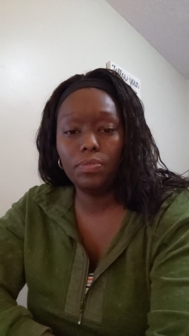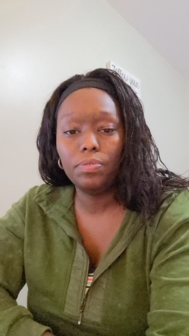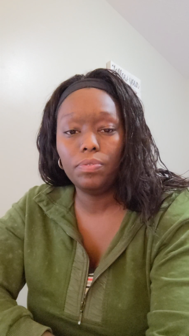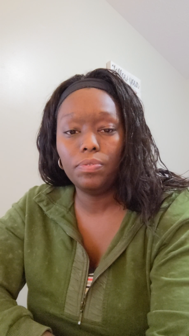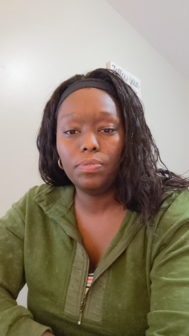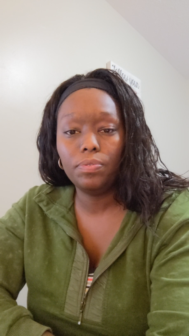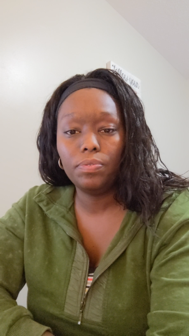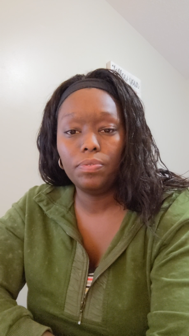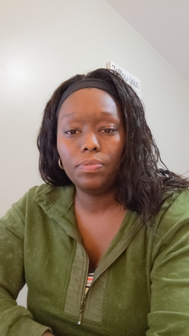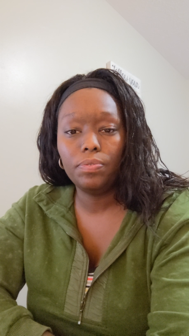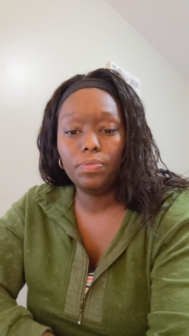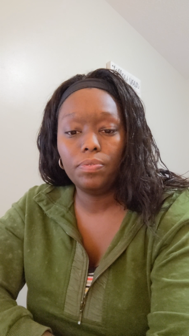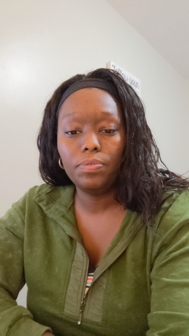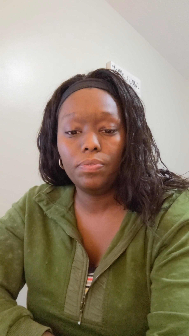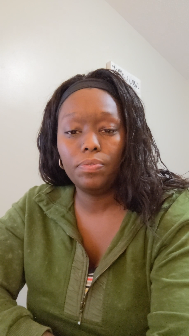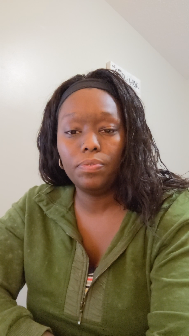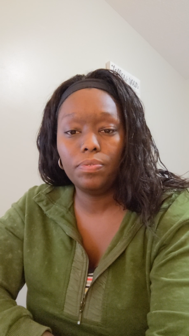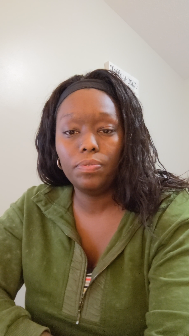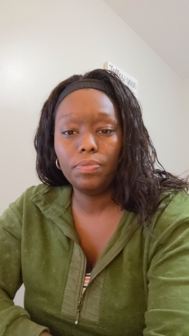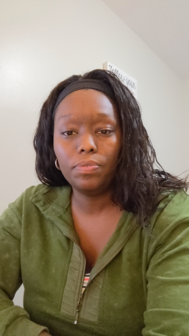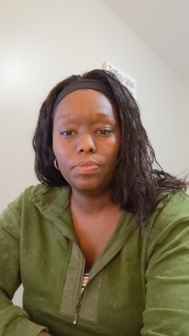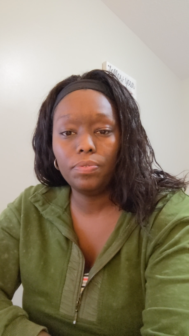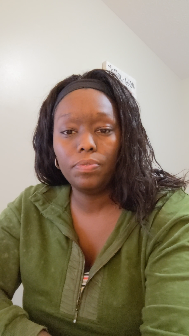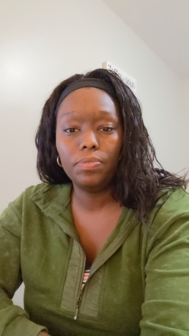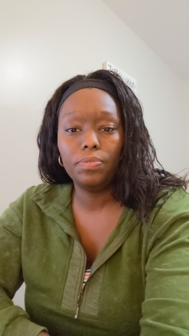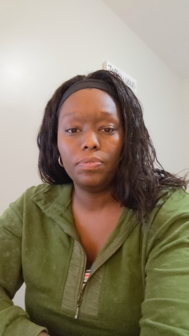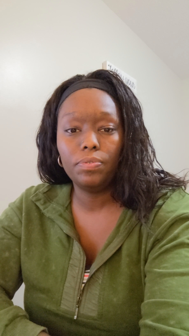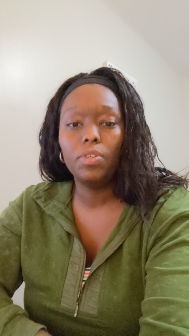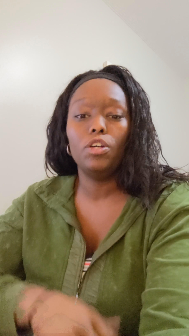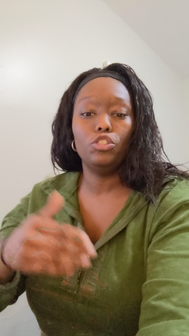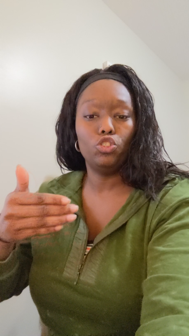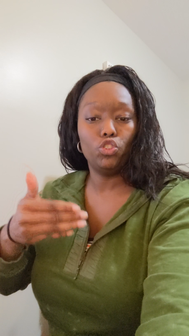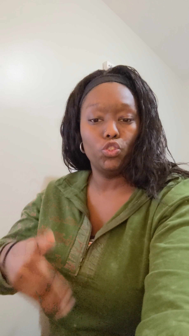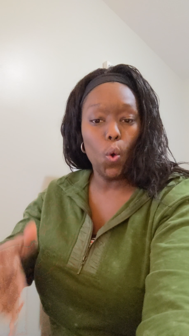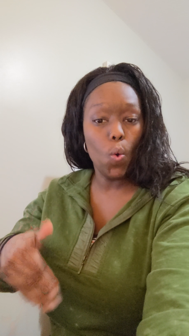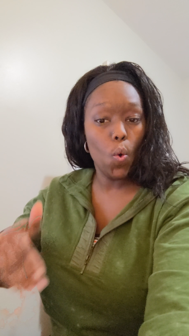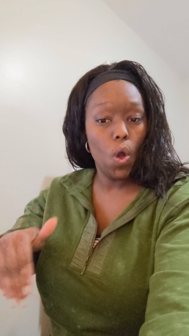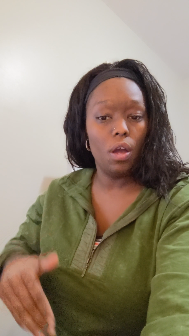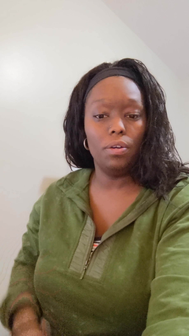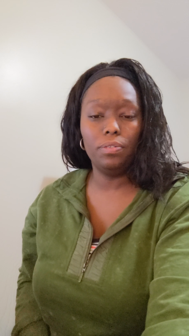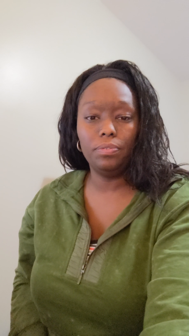shorts